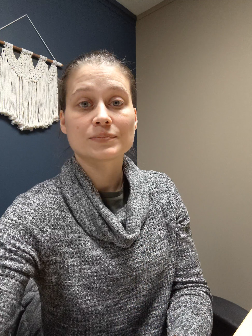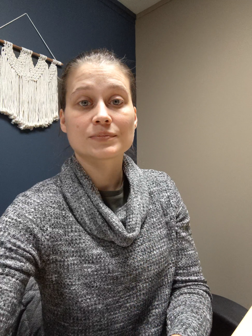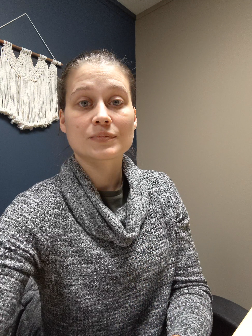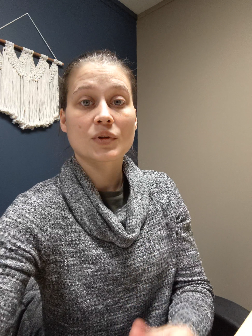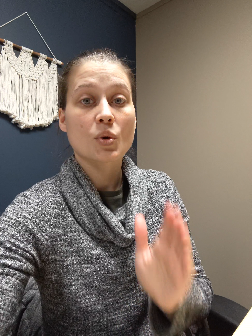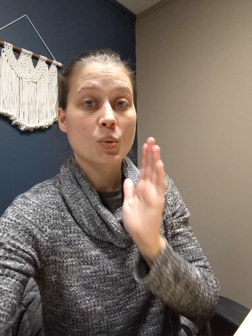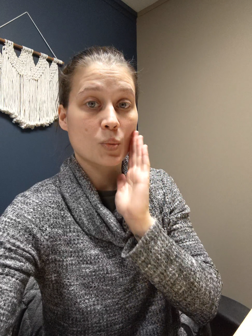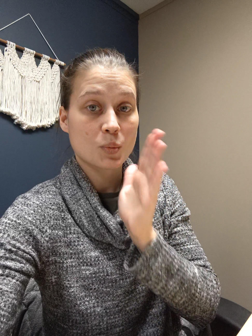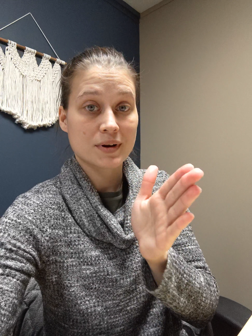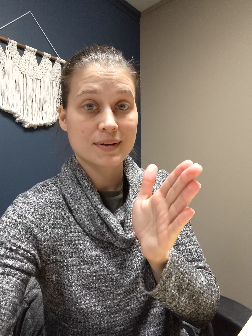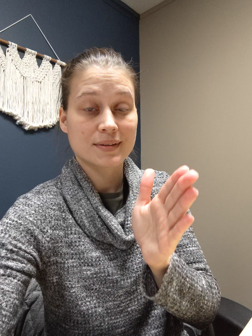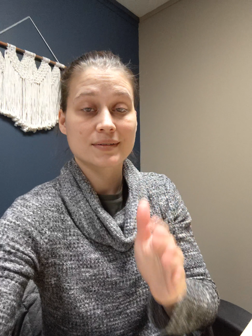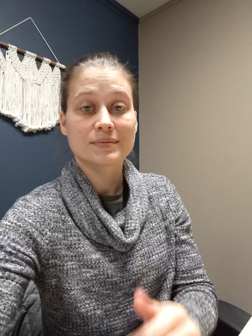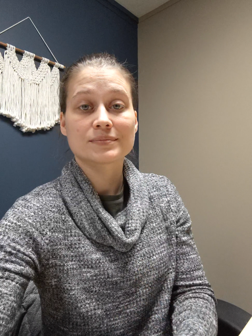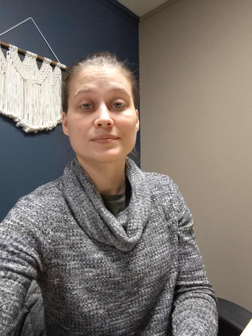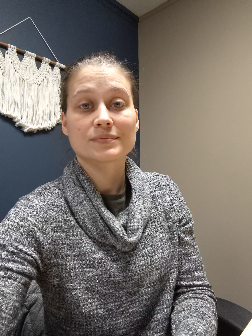will